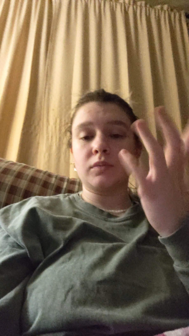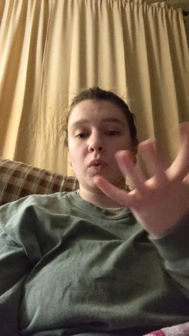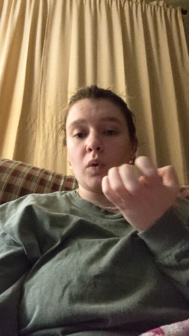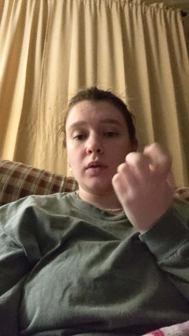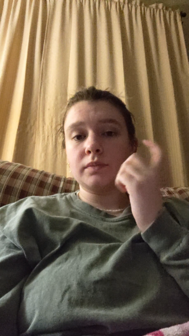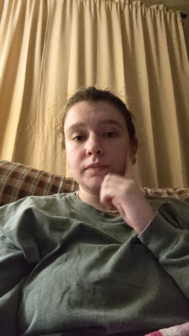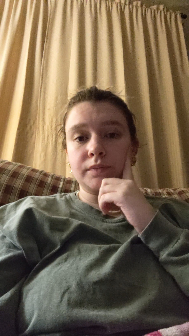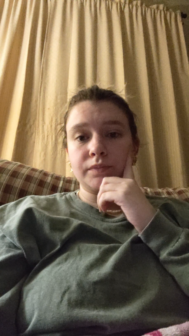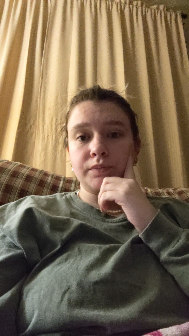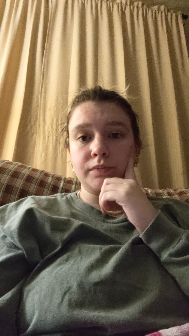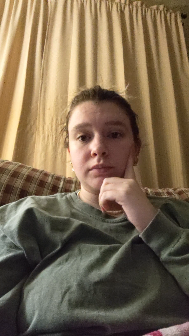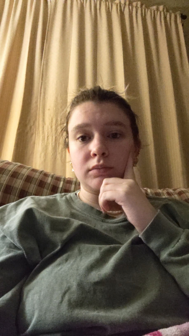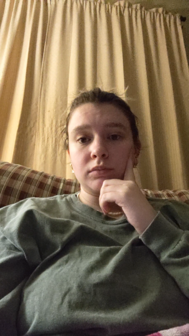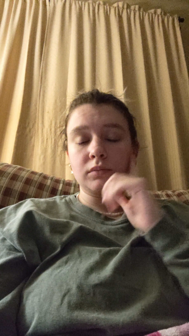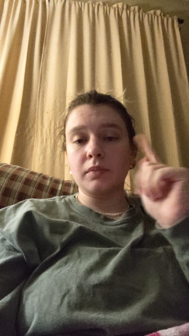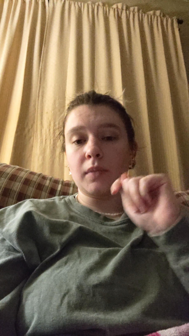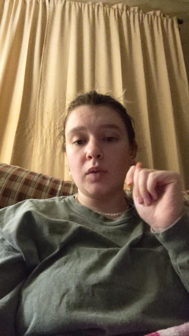bathroom